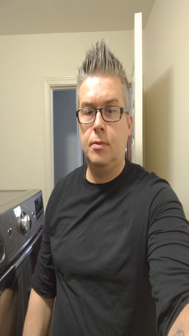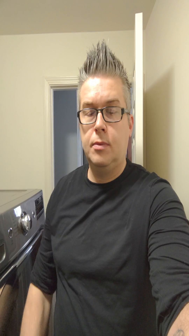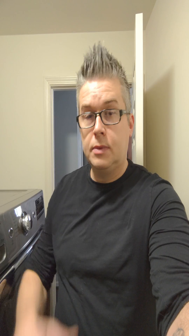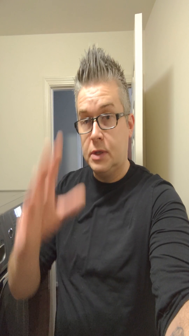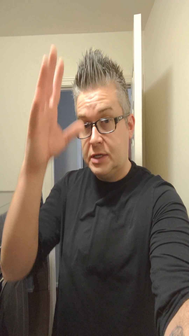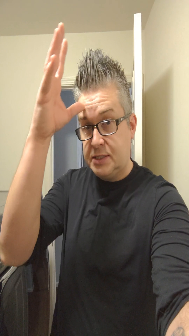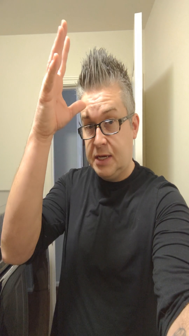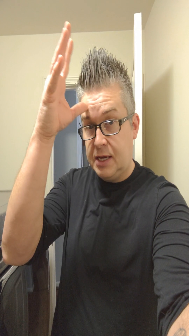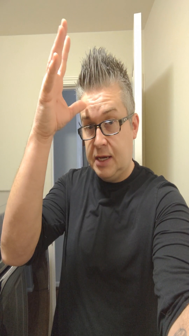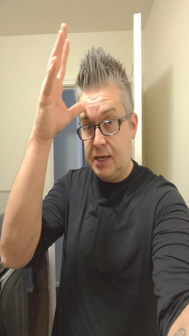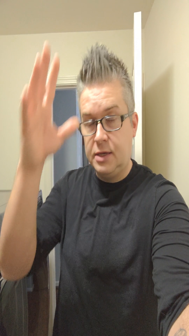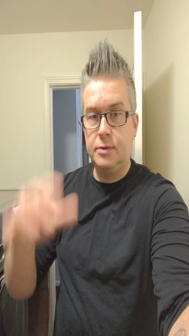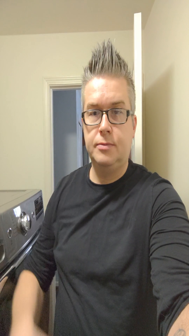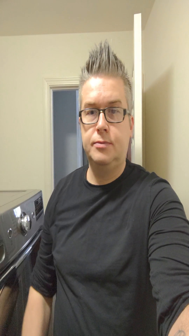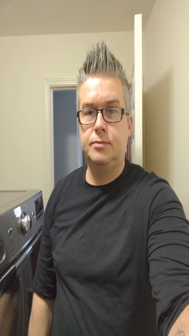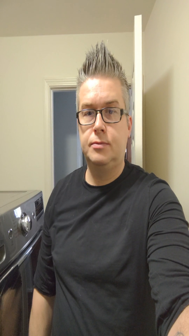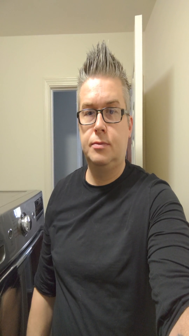dad